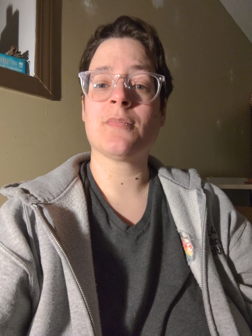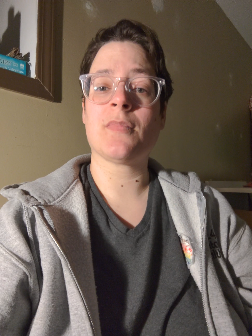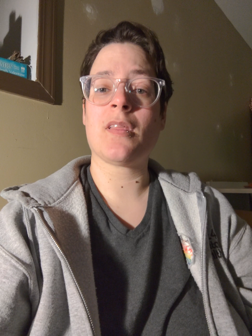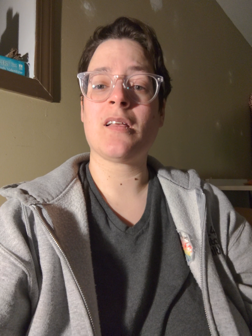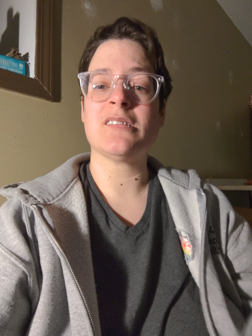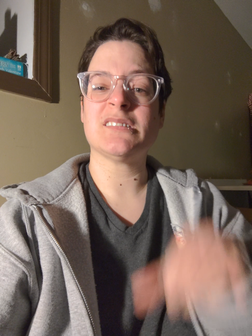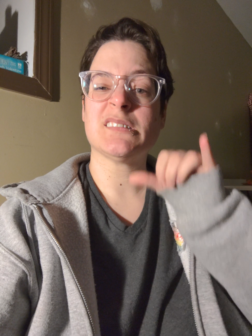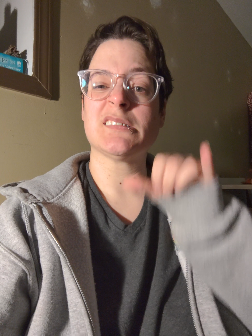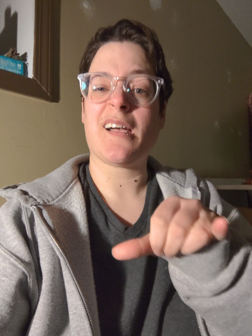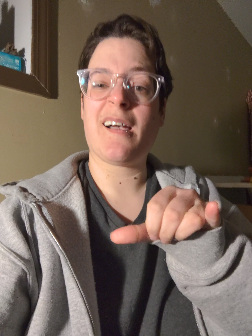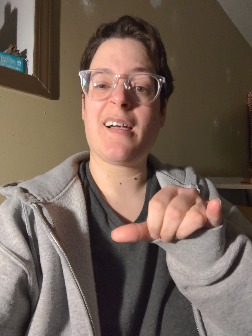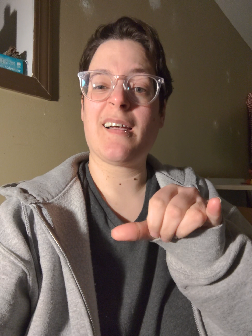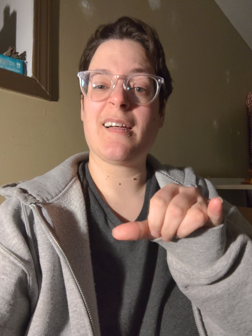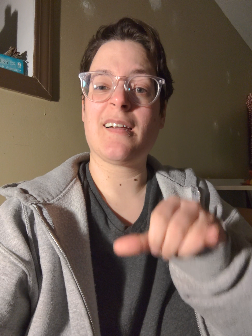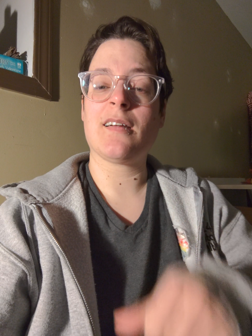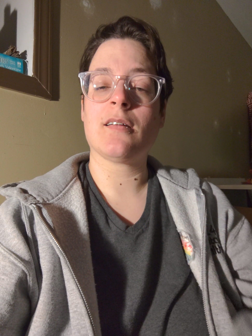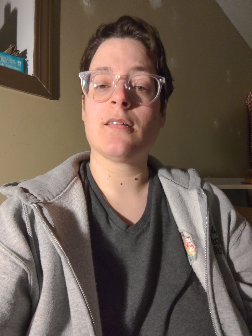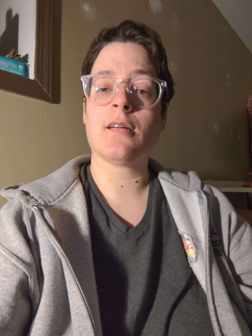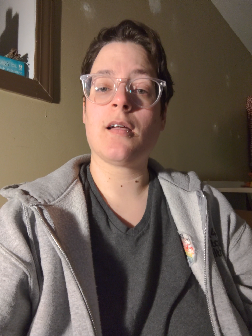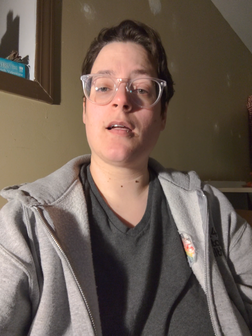stay